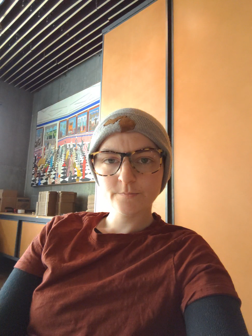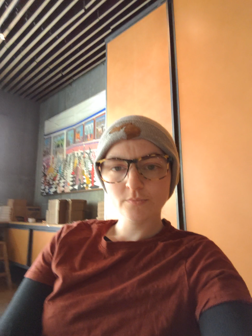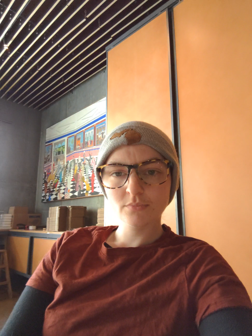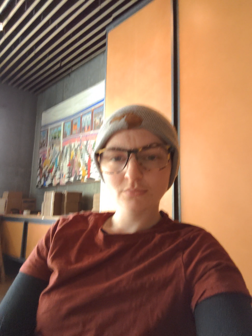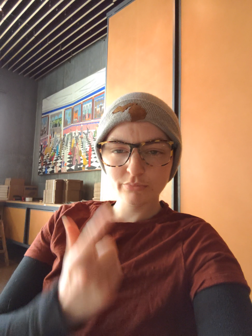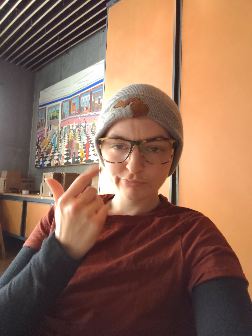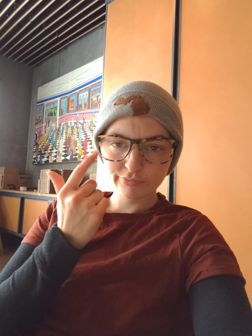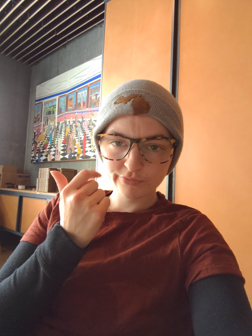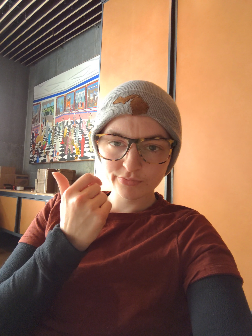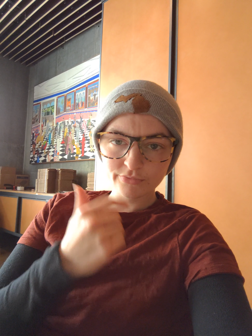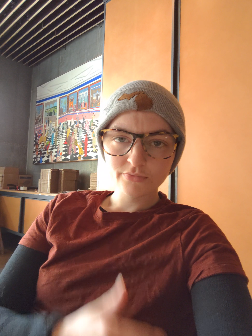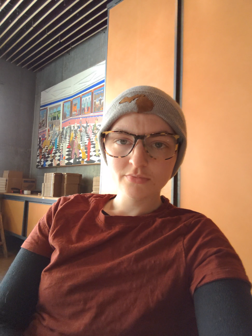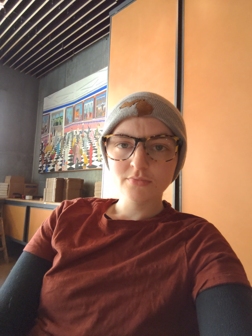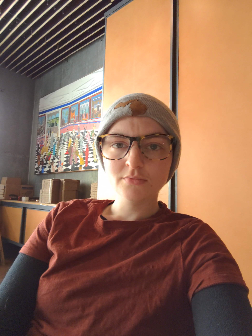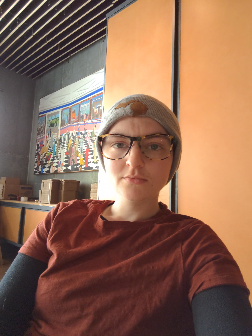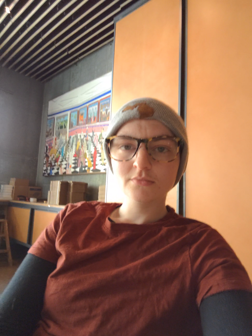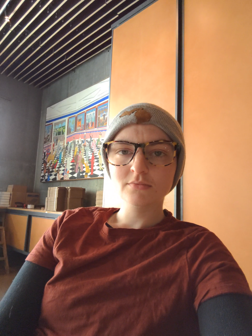cry